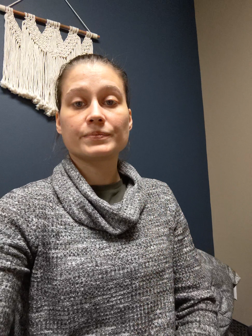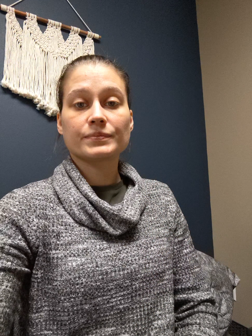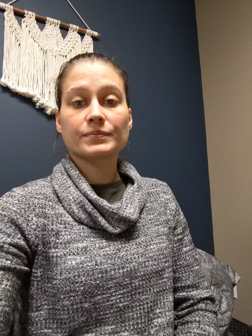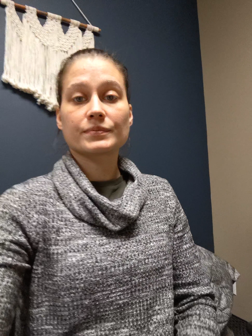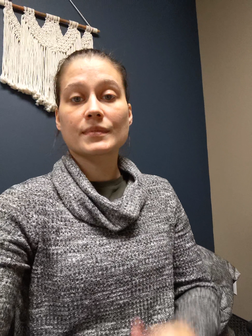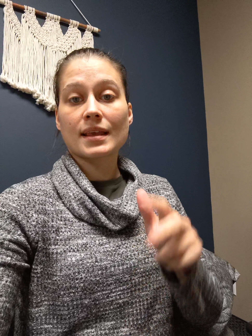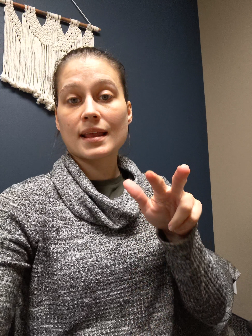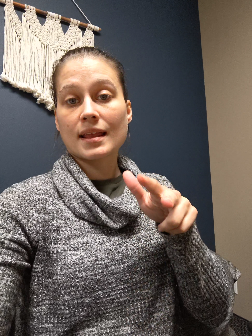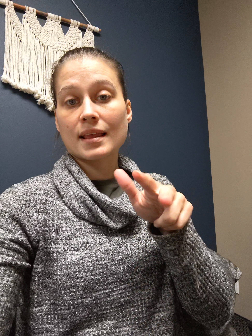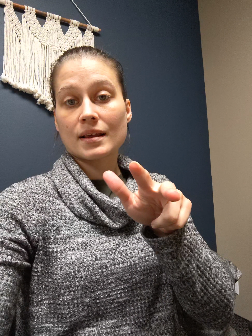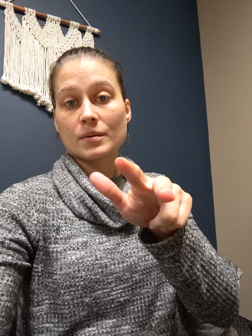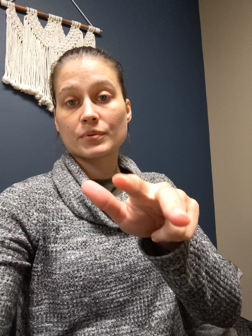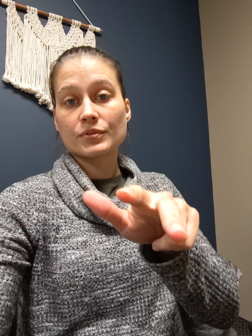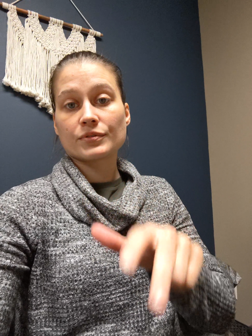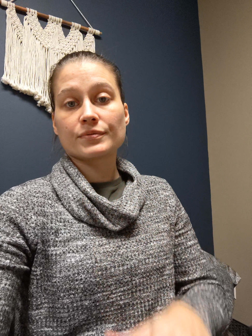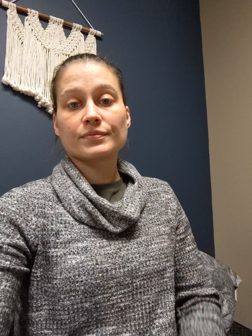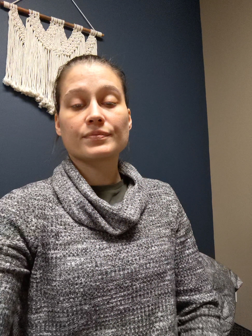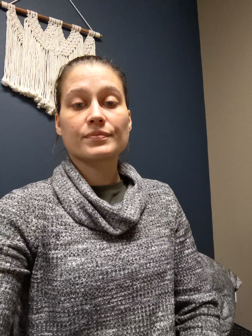helicopter